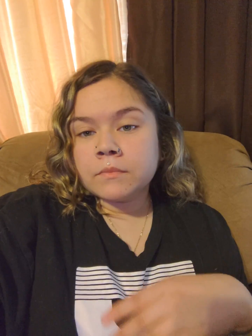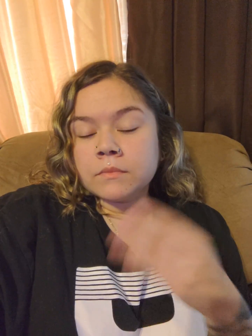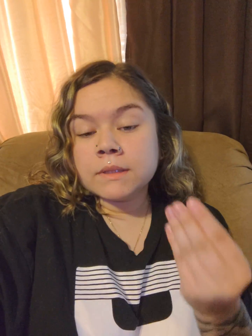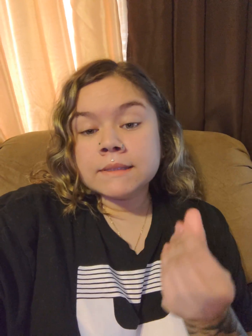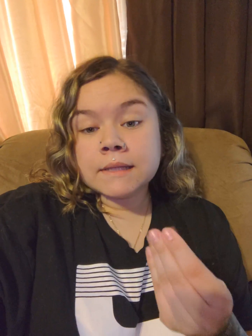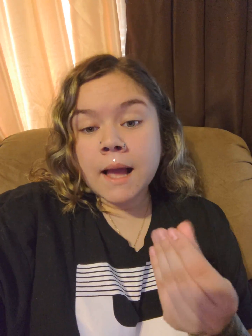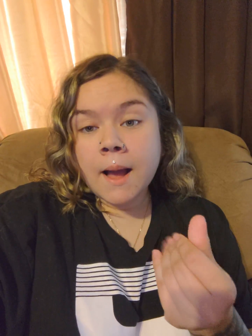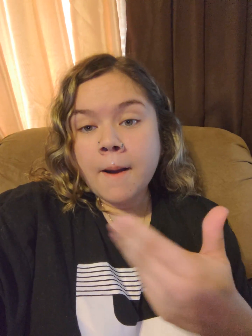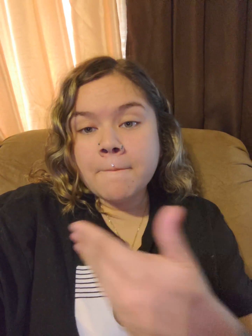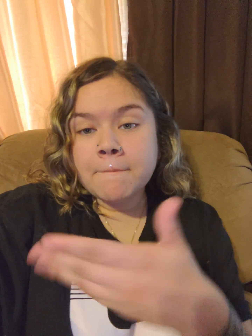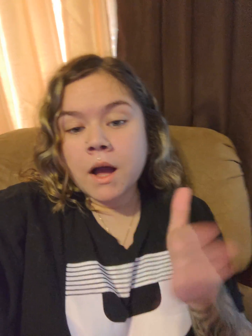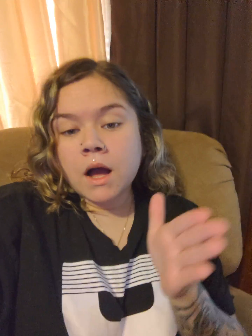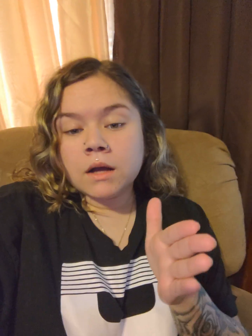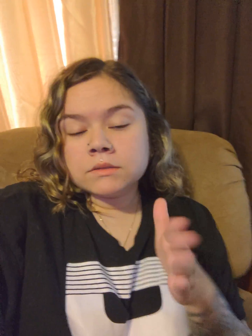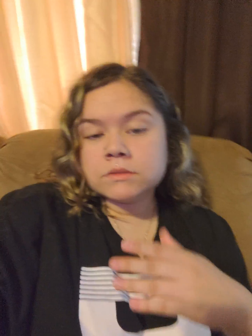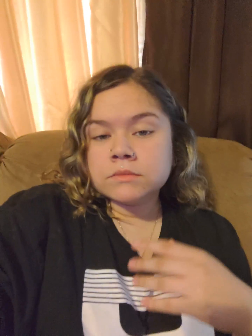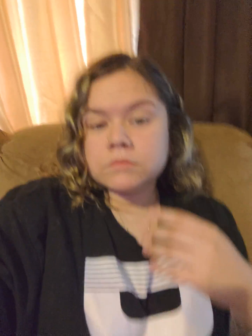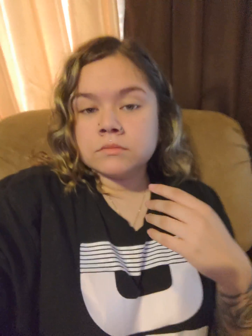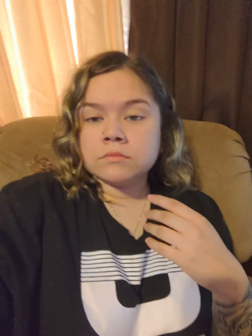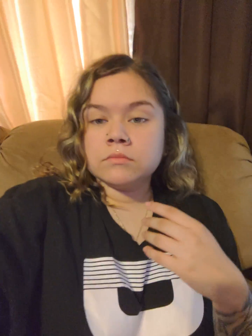sandbox